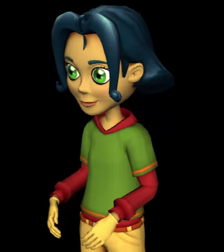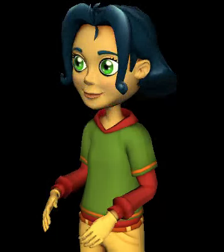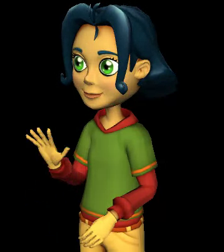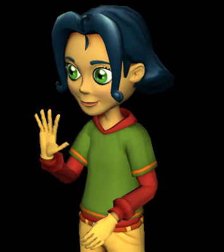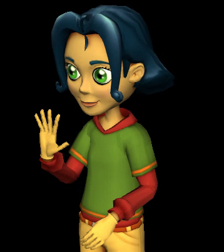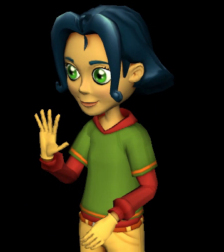5